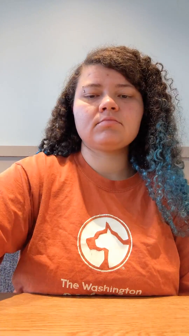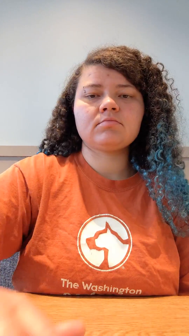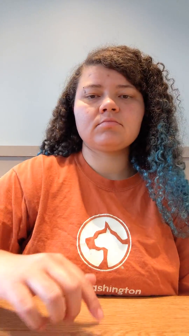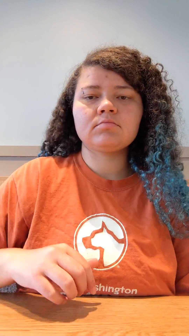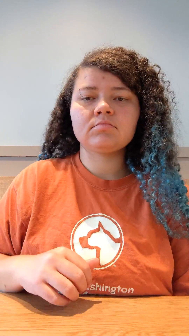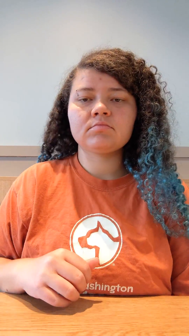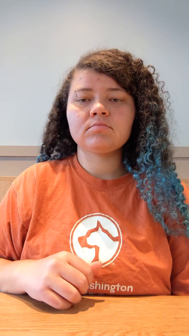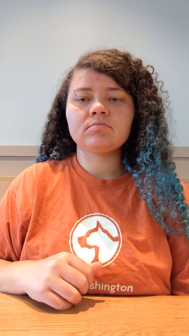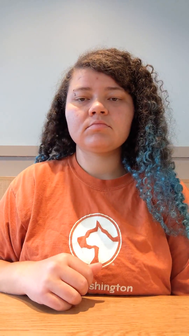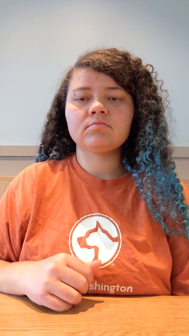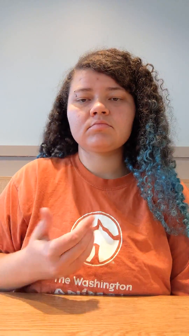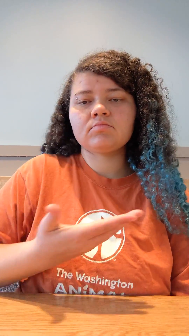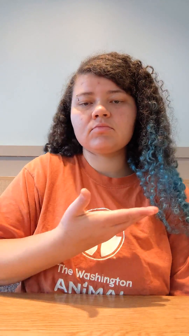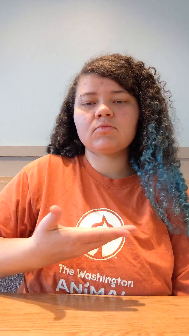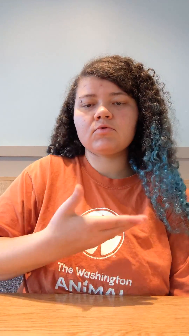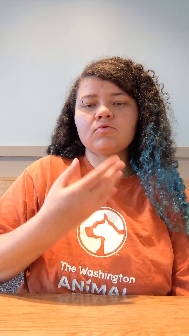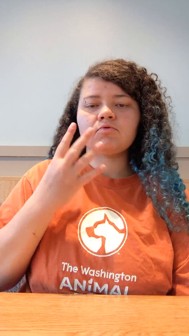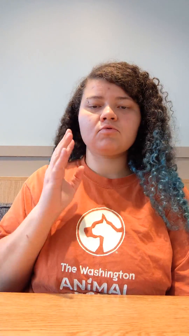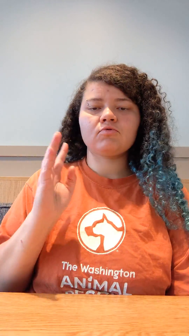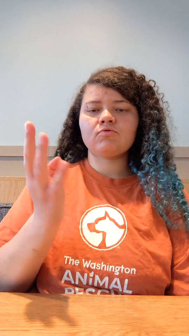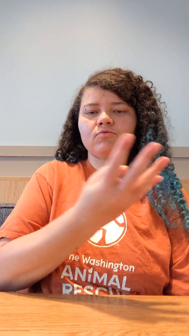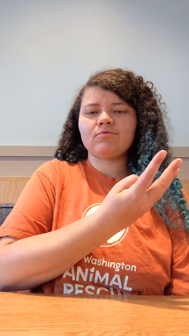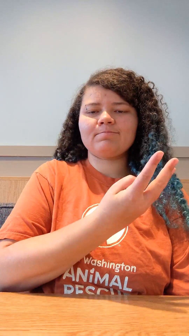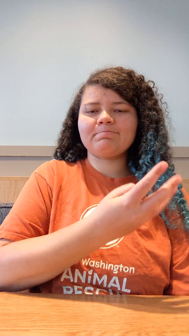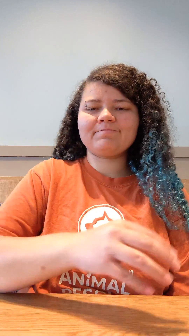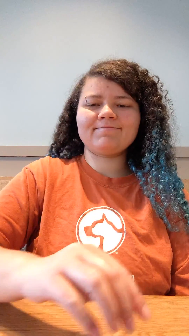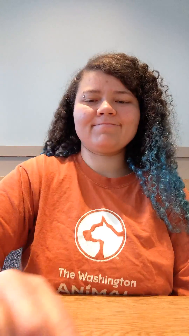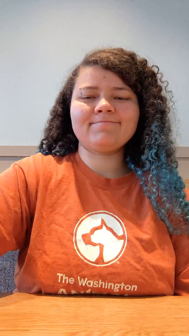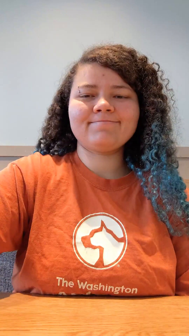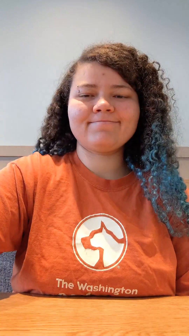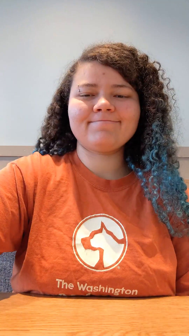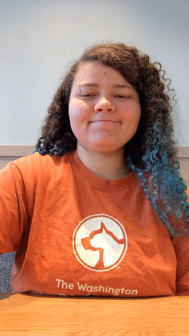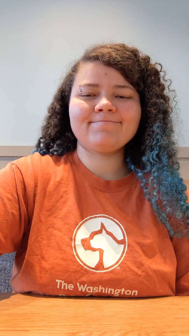crib